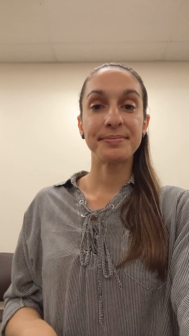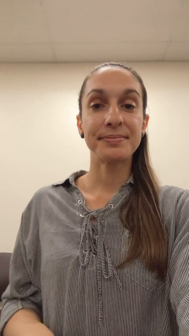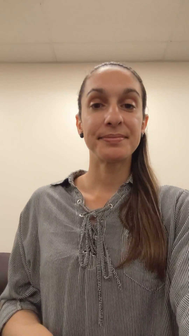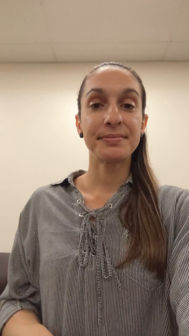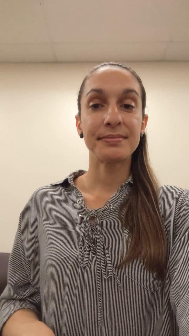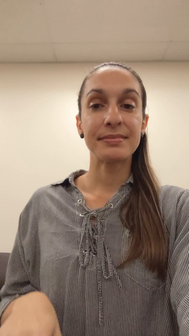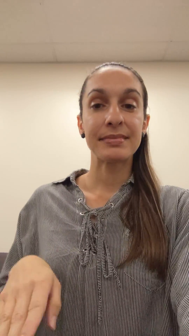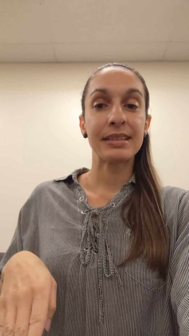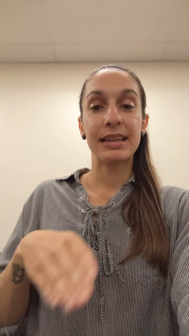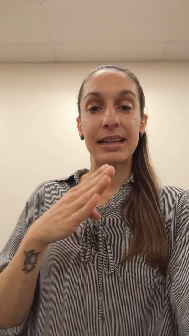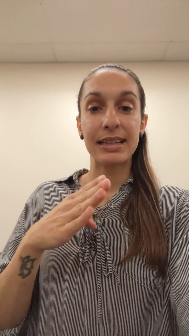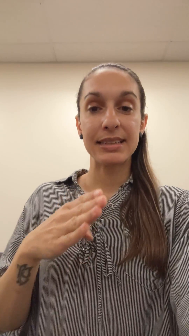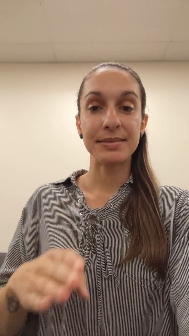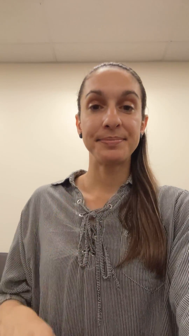kick